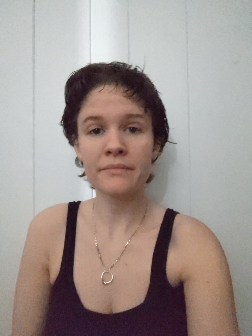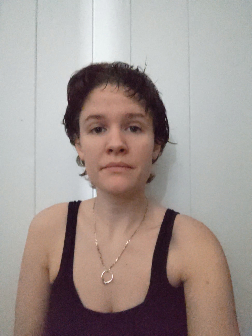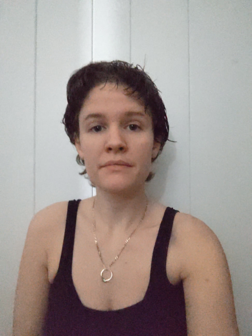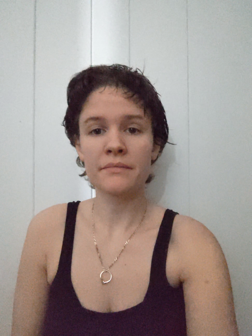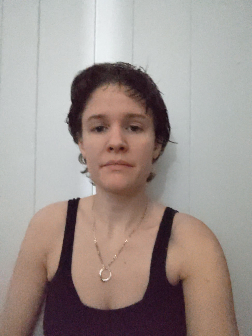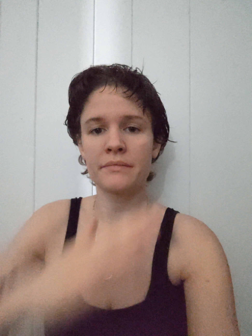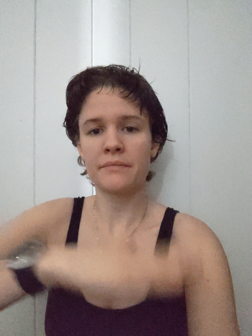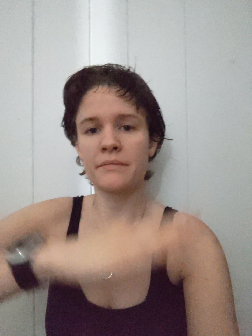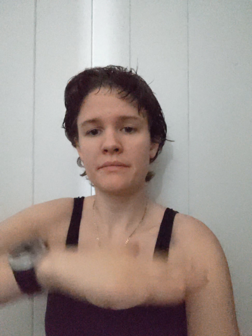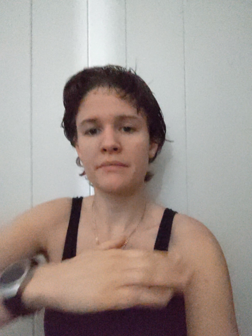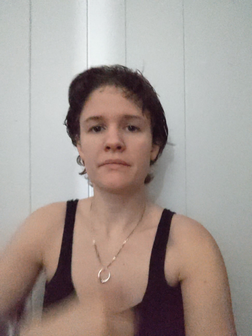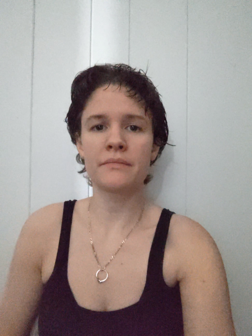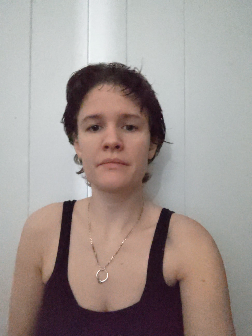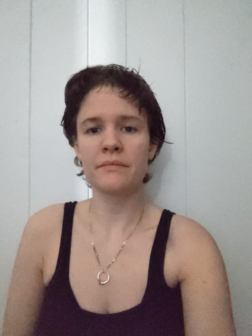table